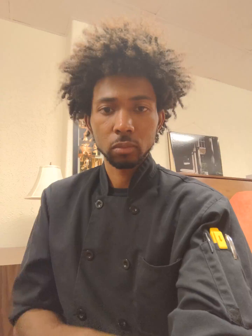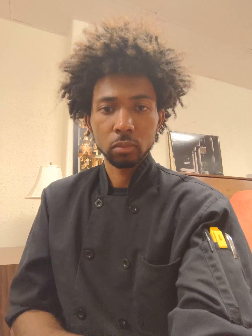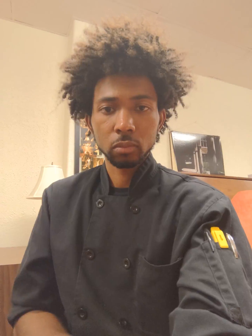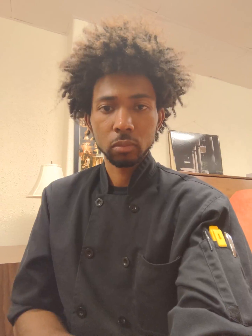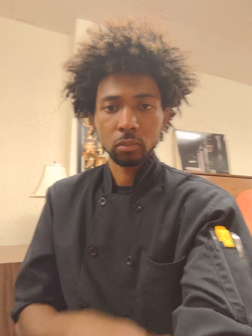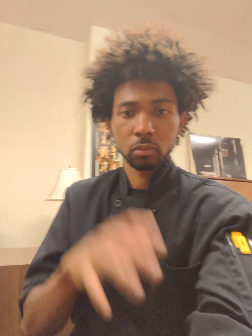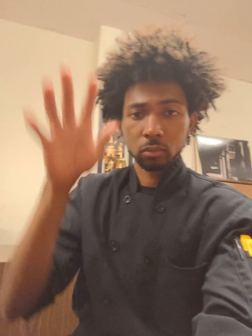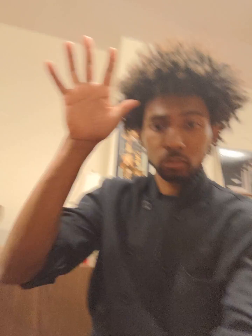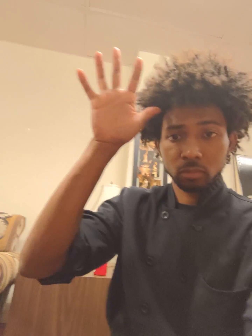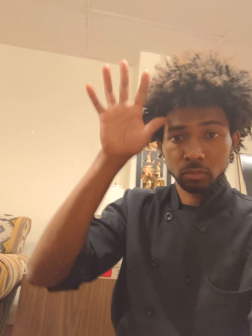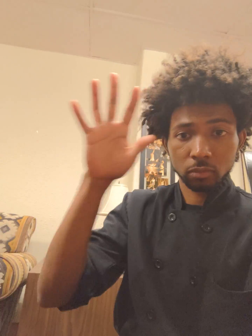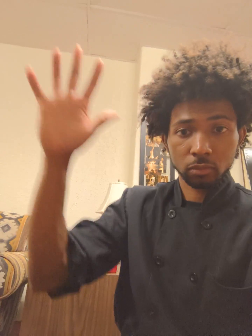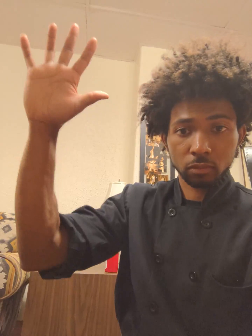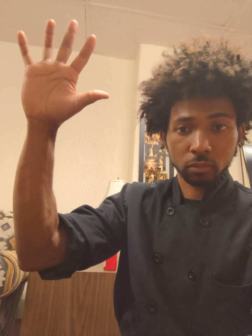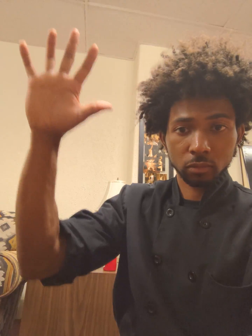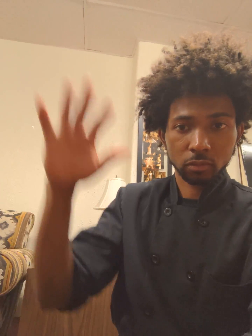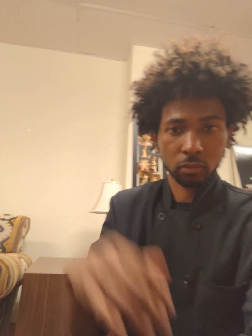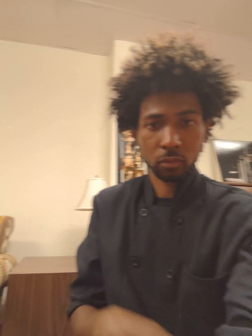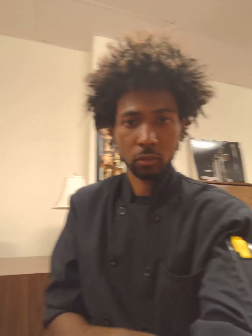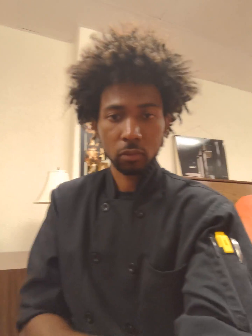moose